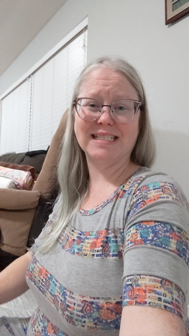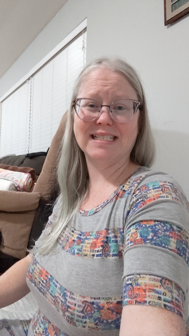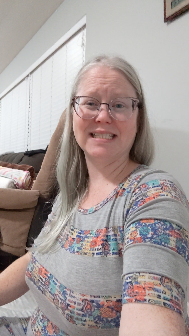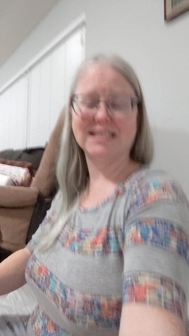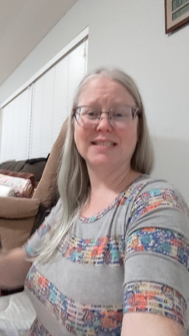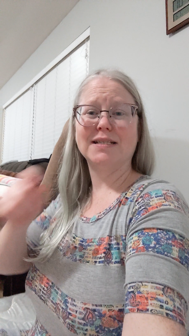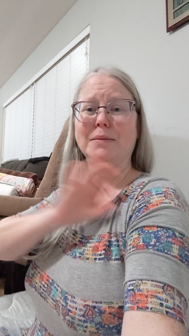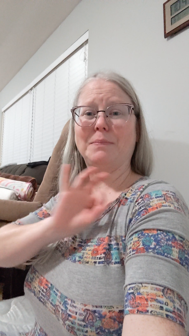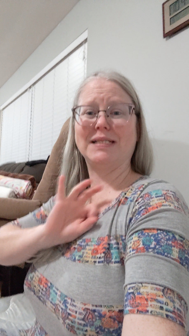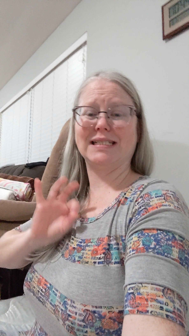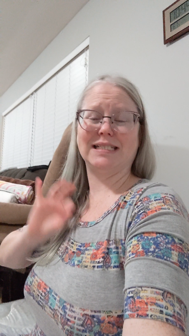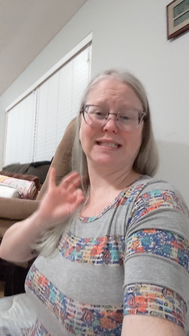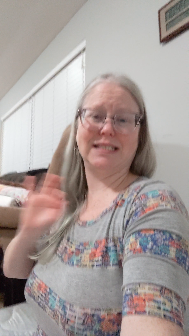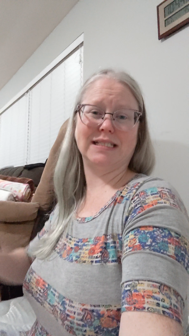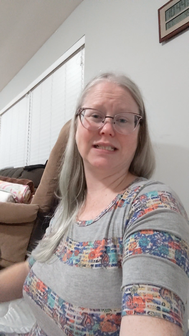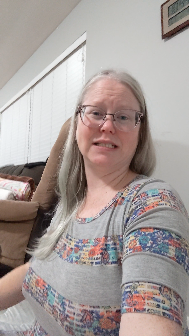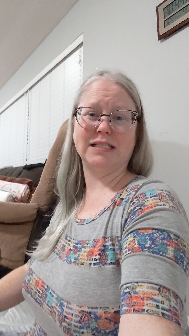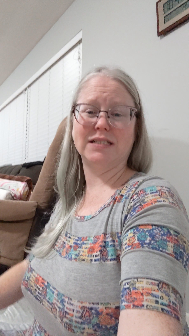beads